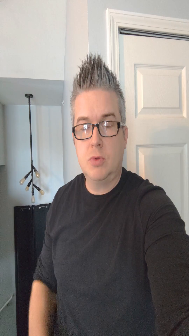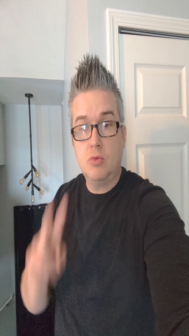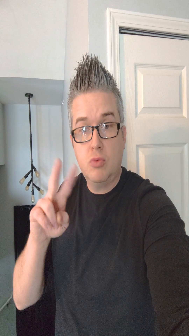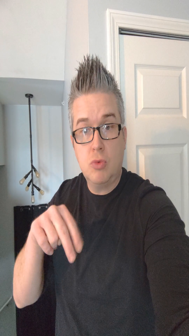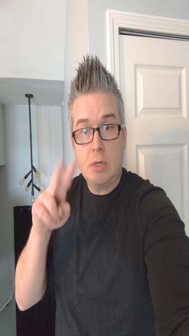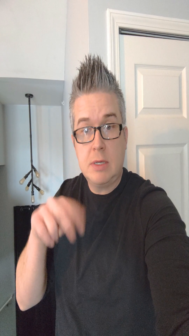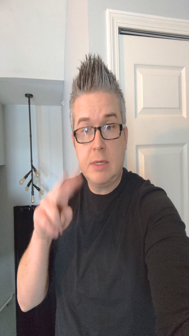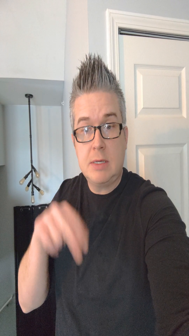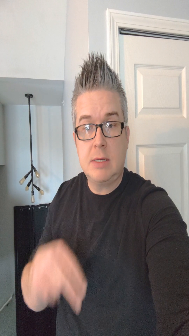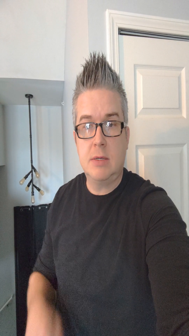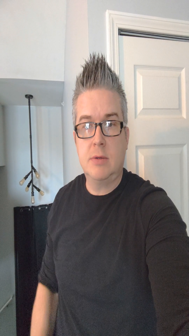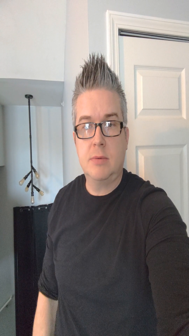read